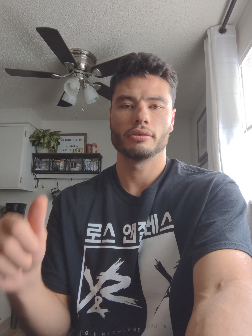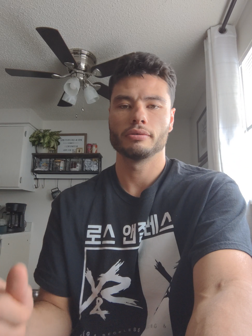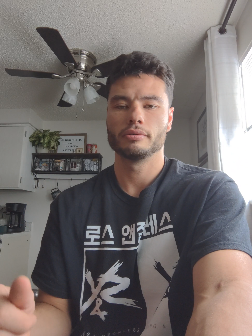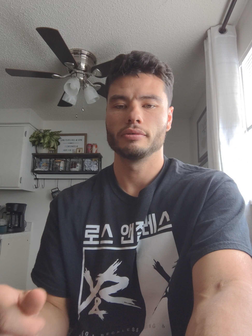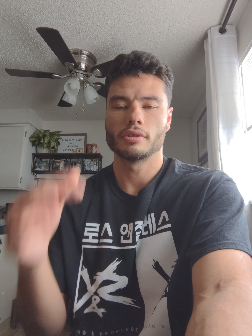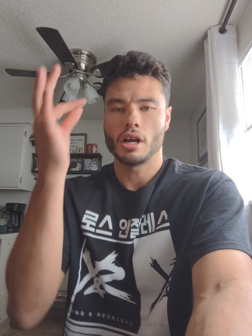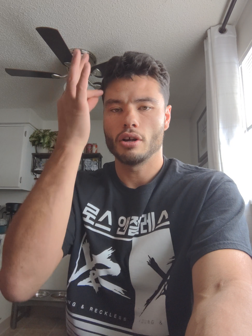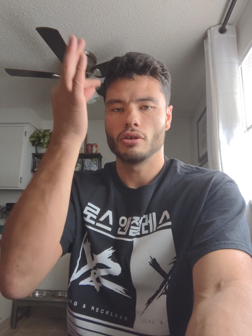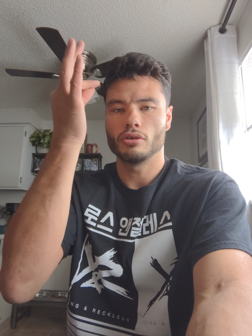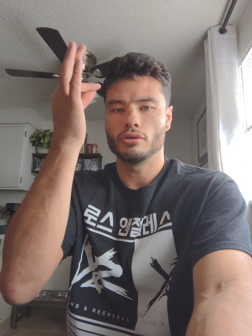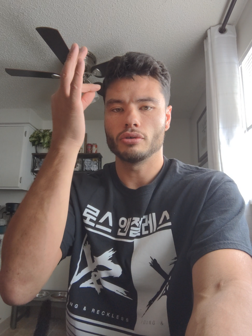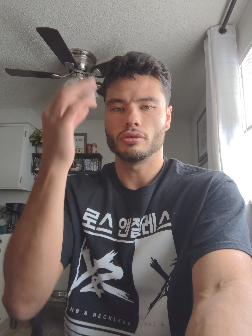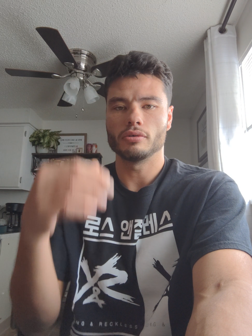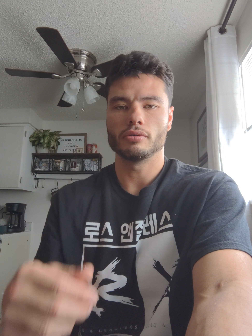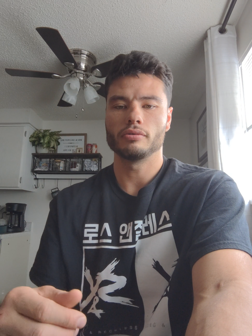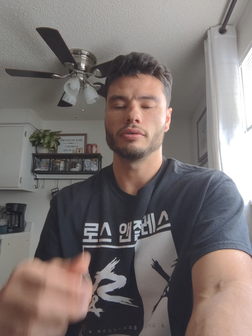hair